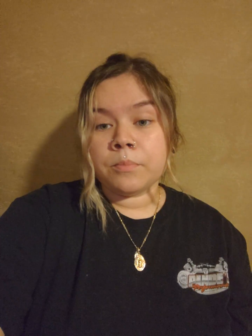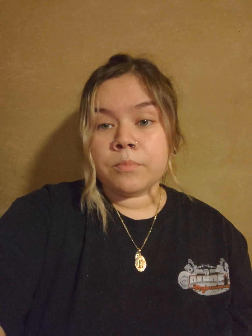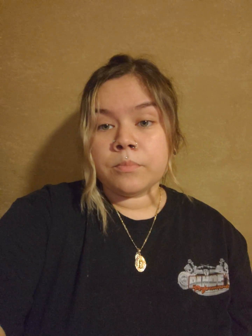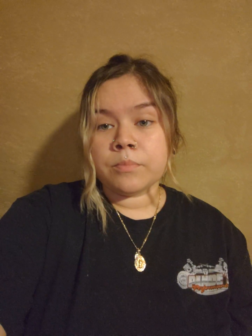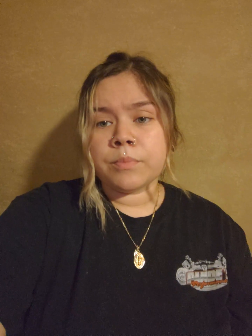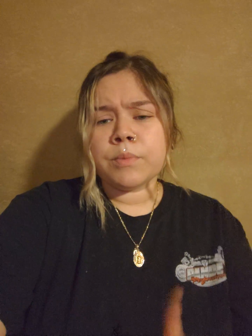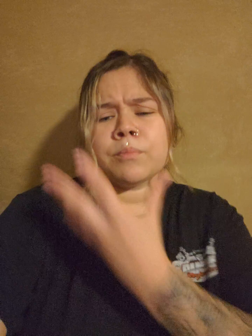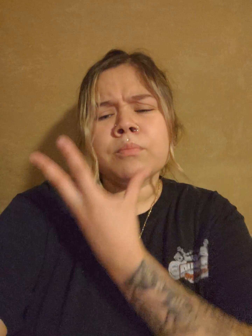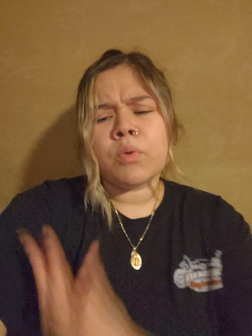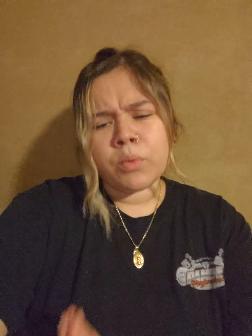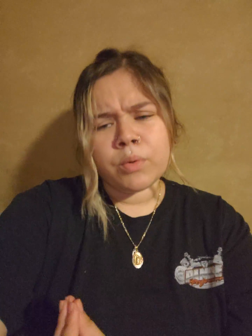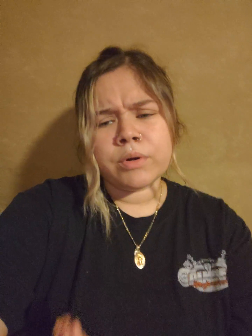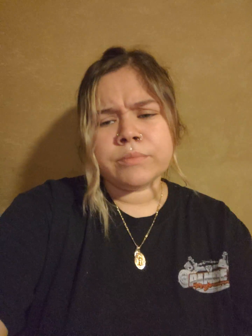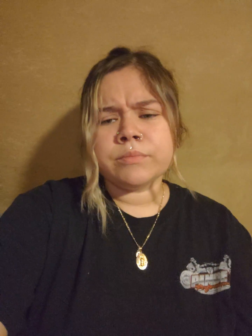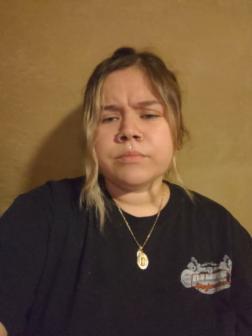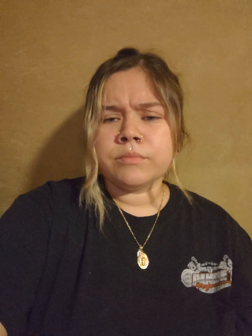poor